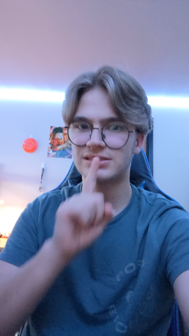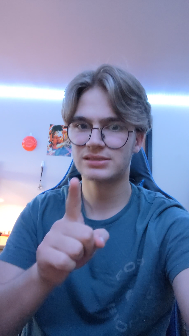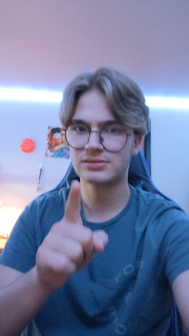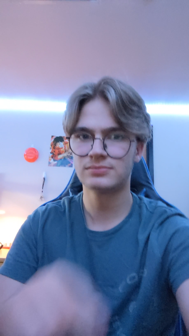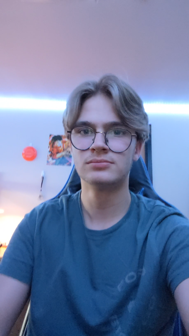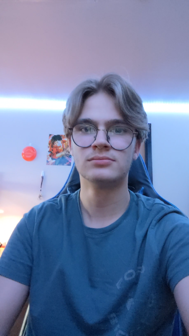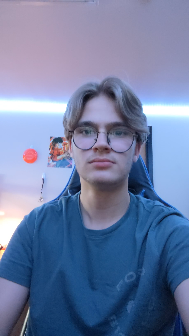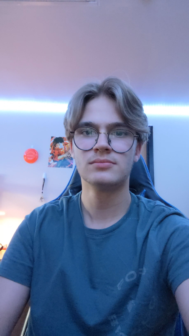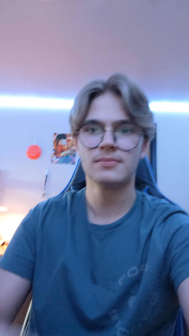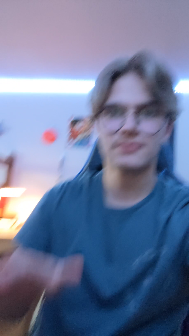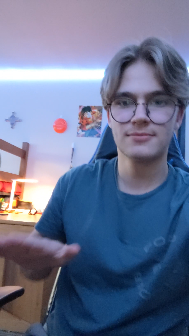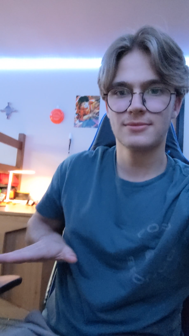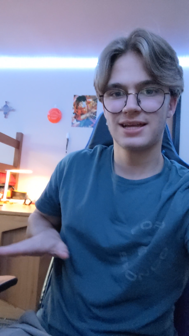penguin